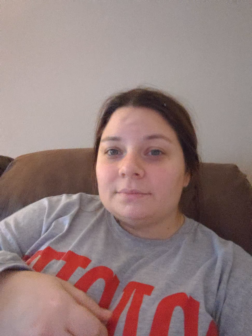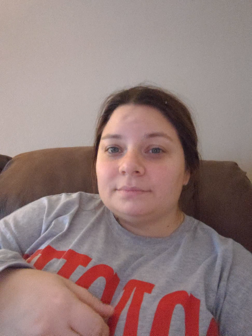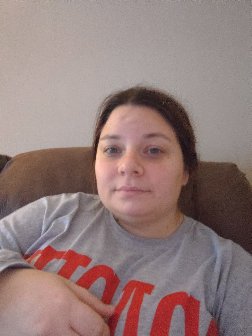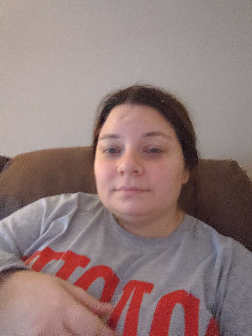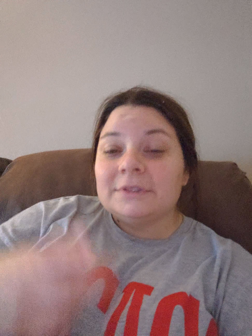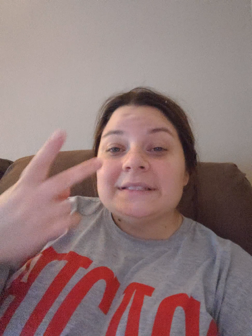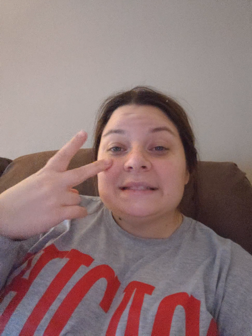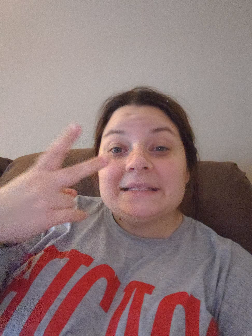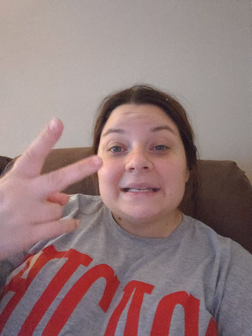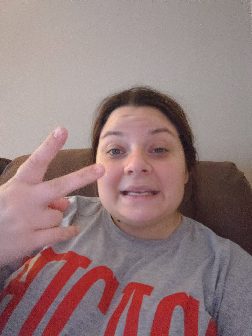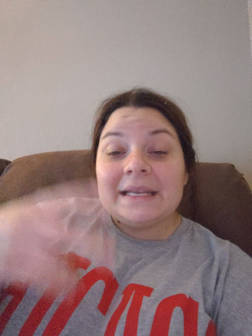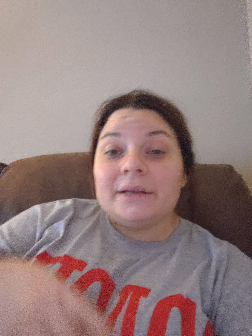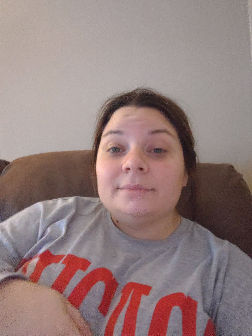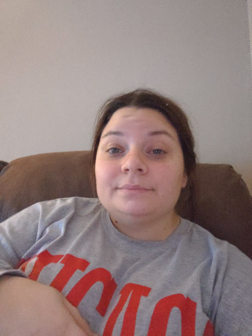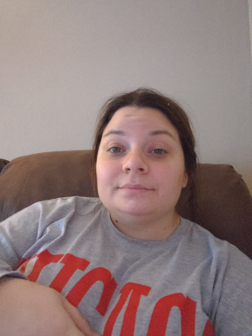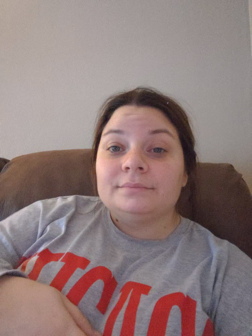see